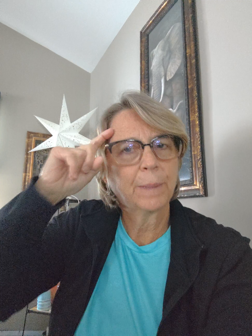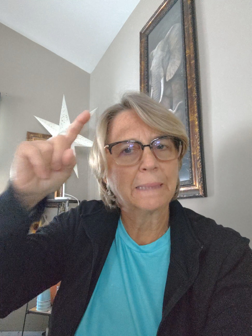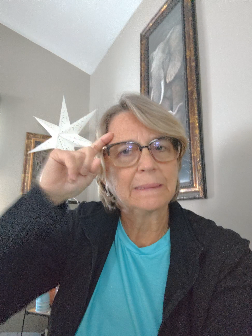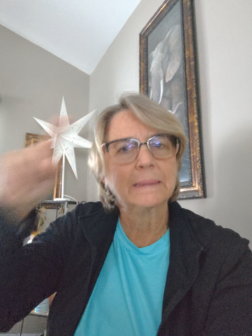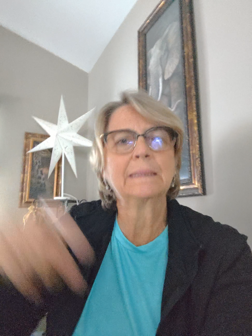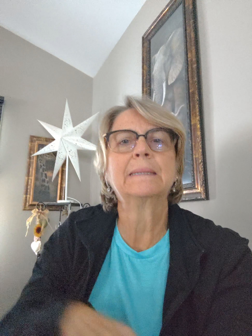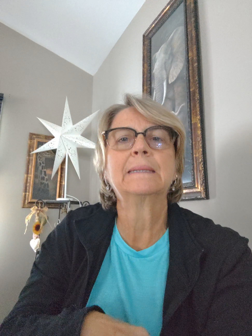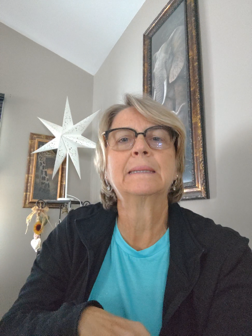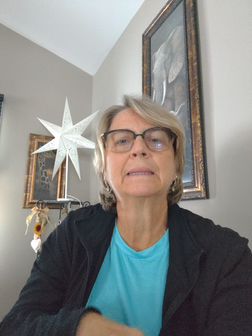penny